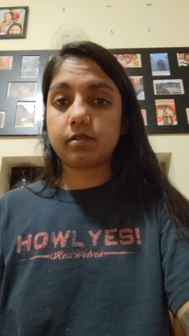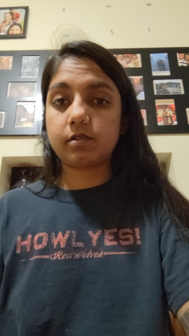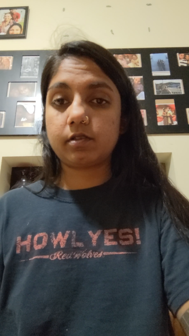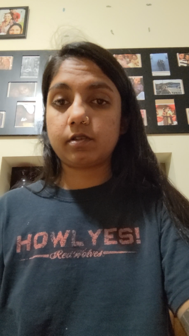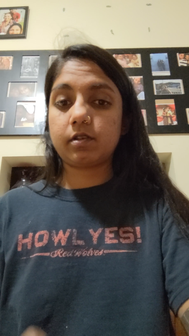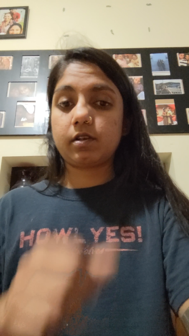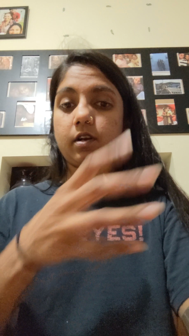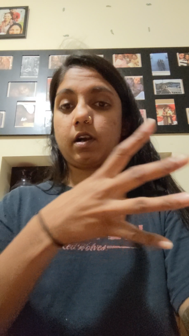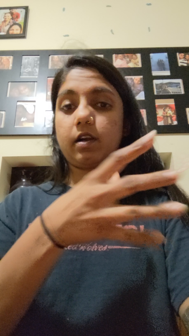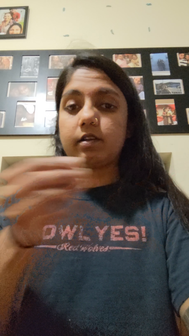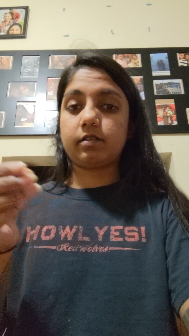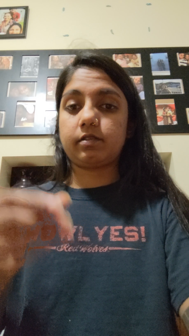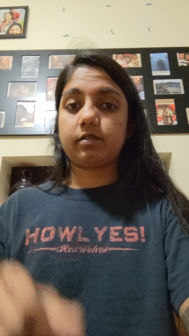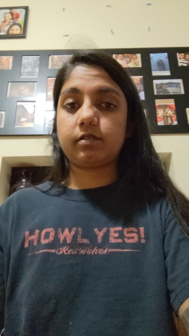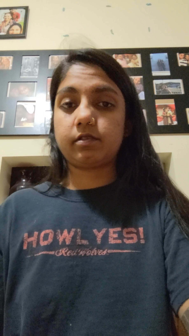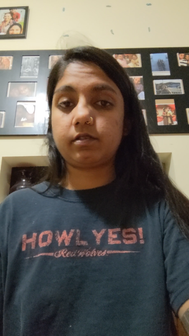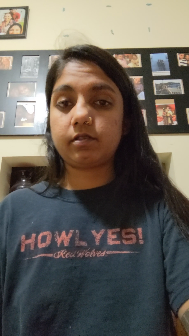and